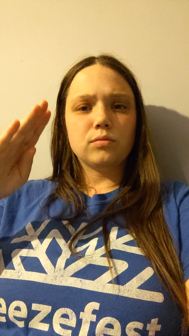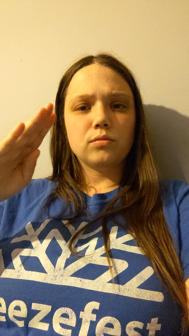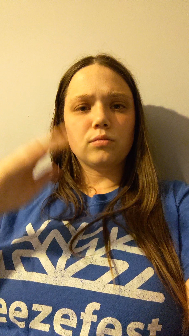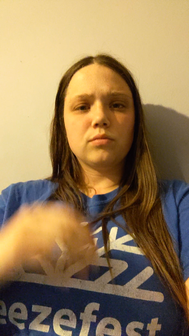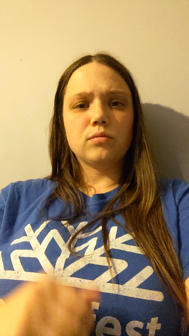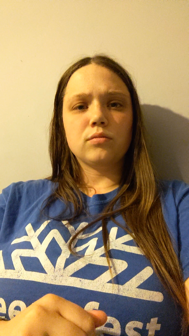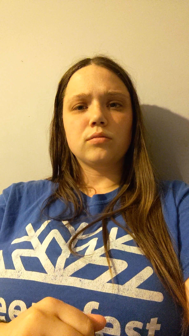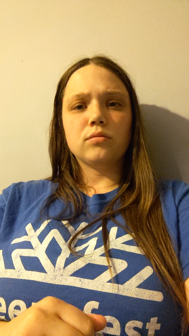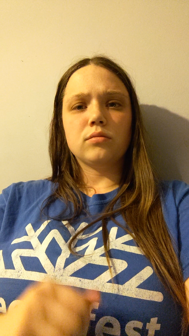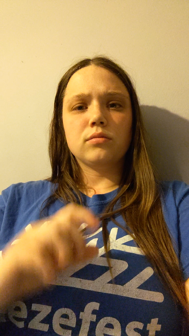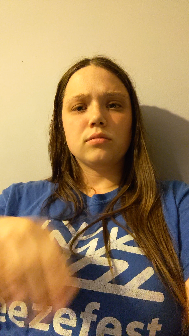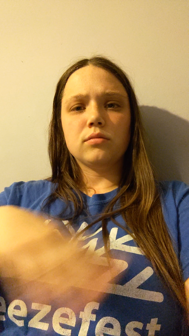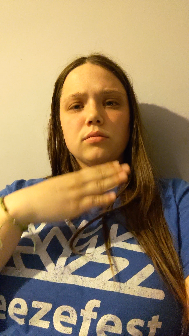kick